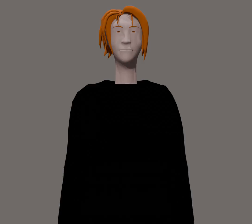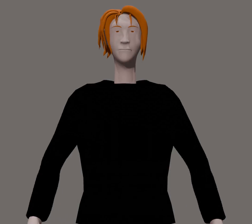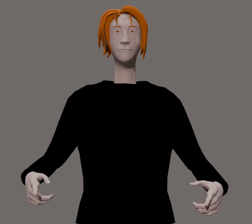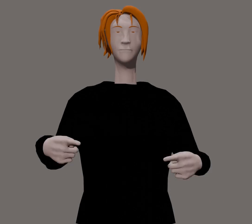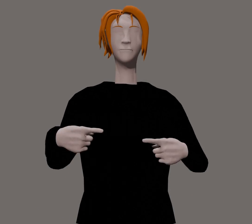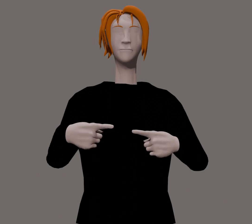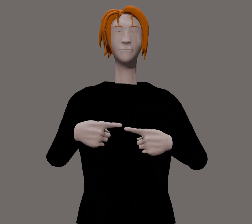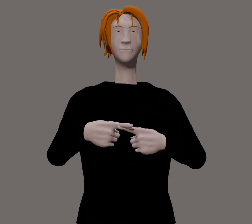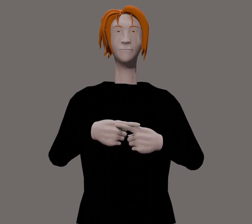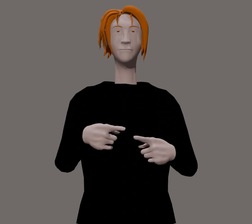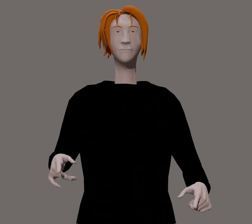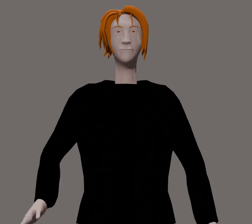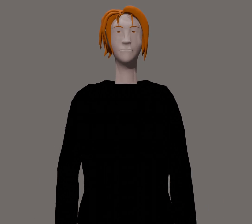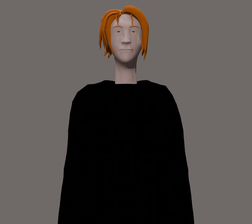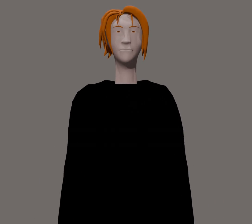Conflict